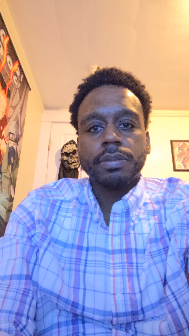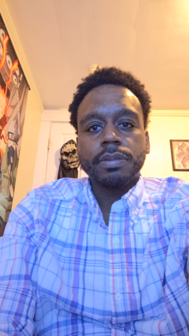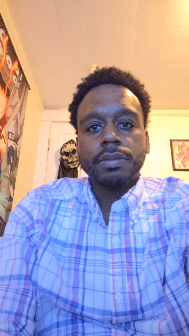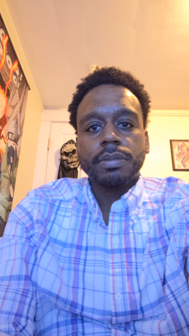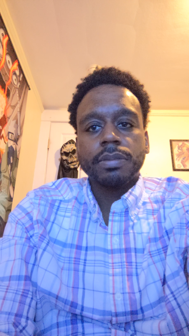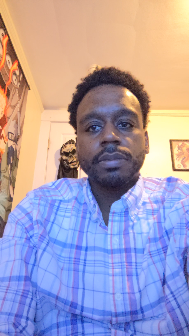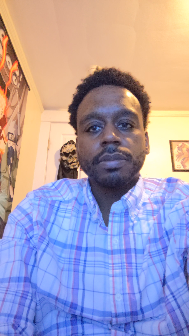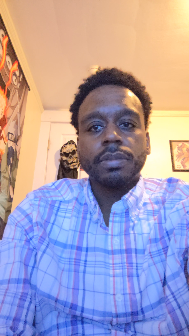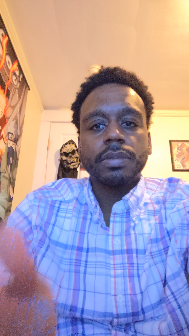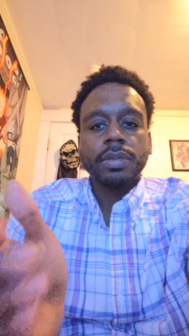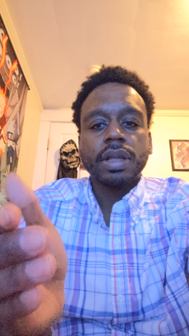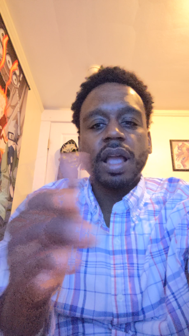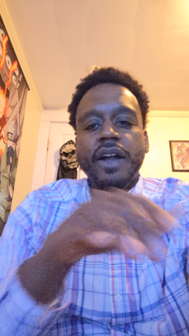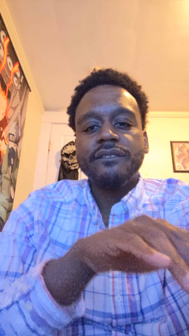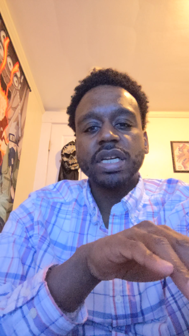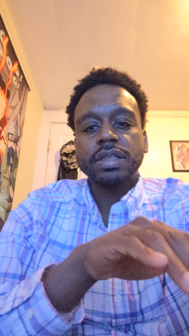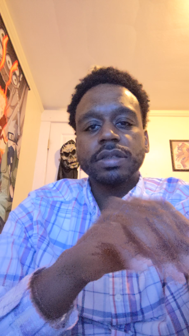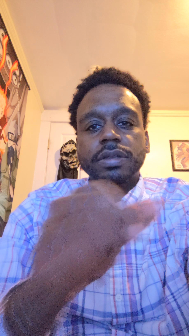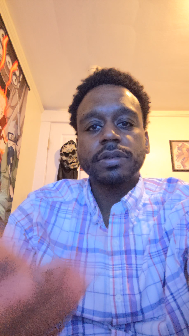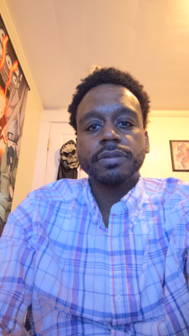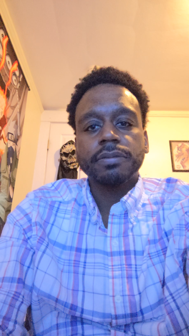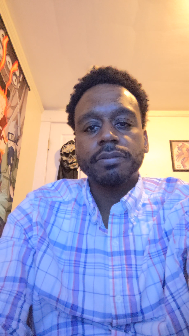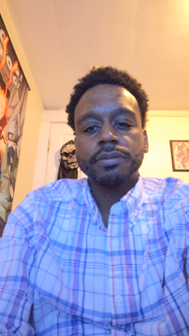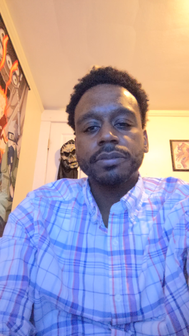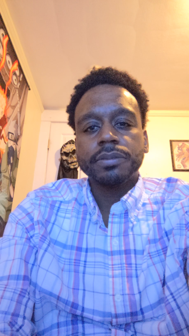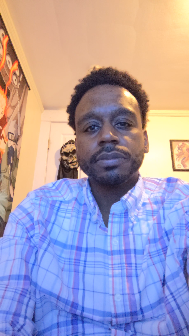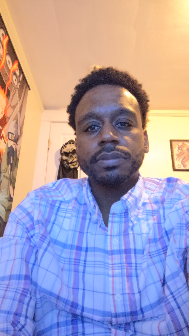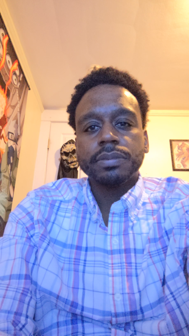cover